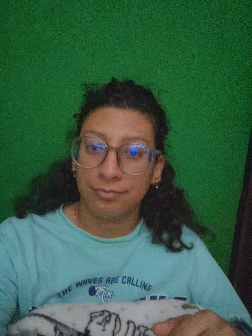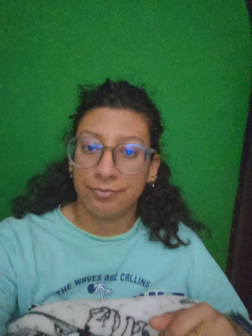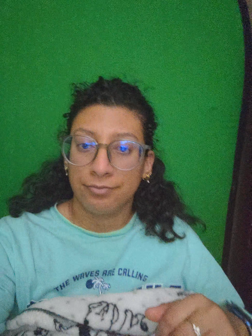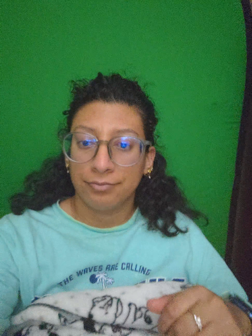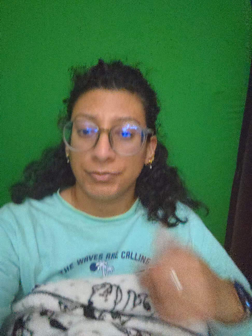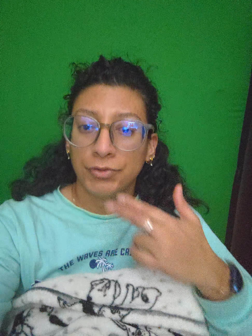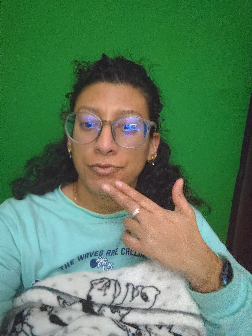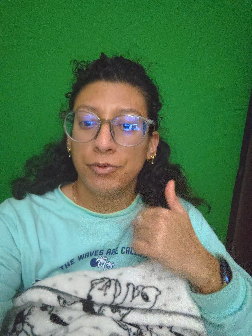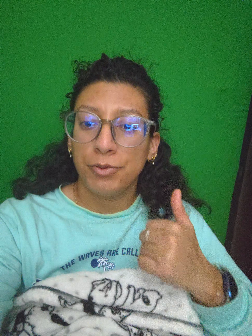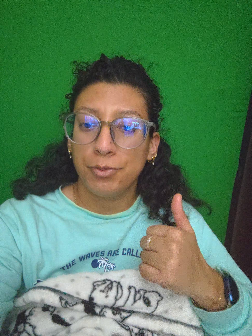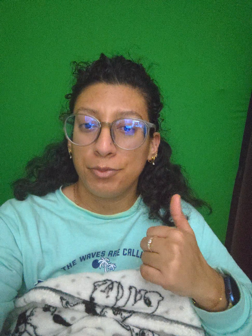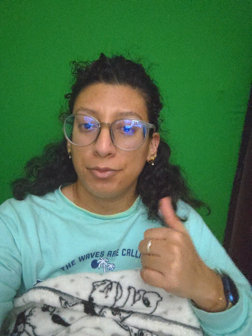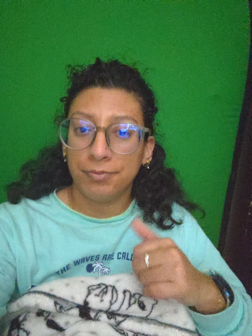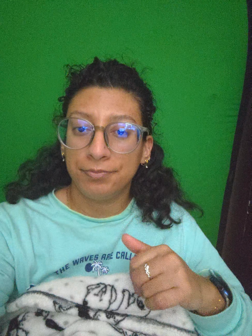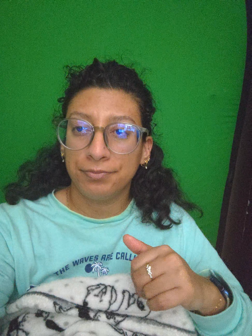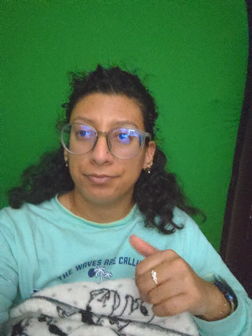cute